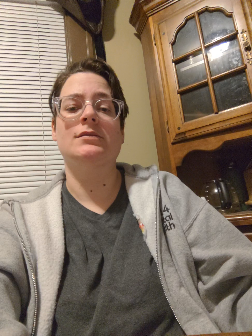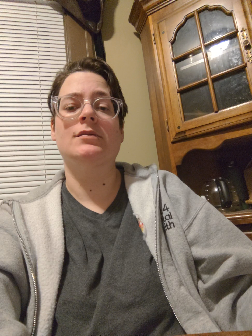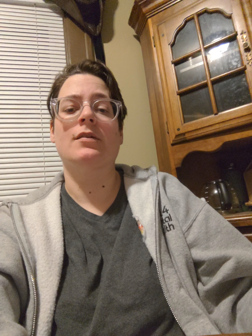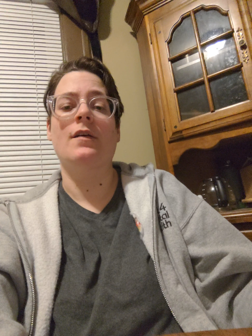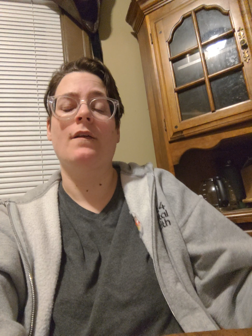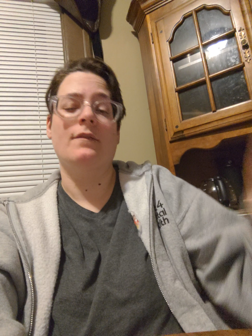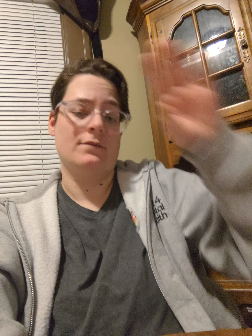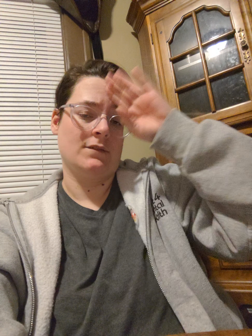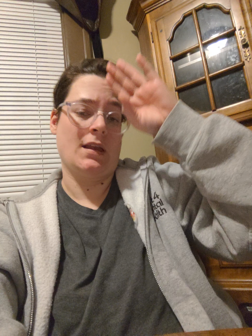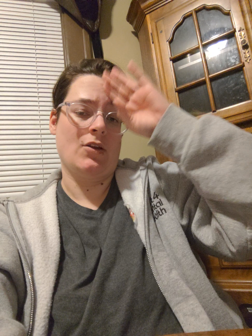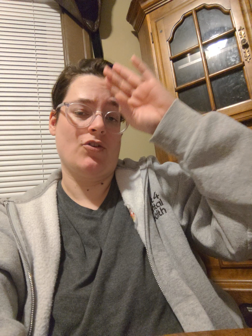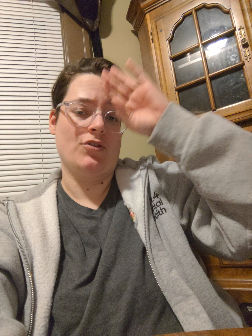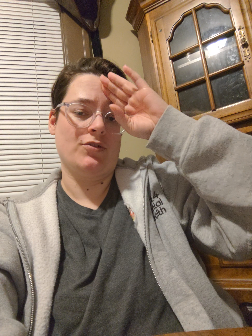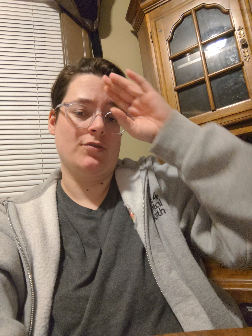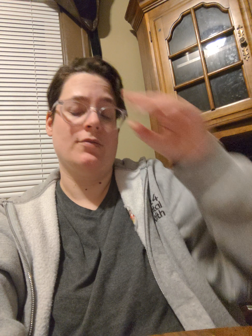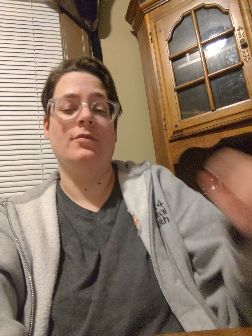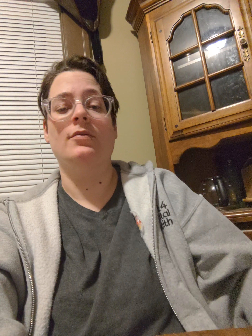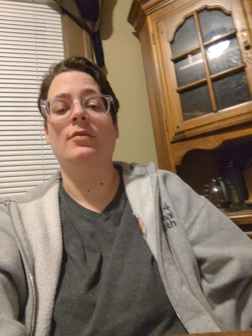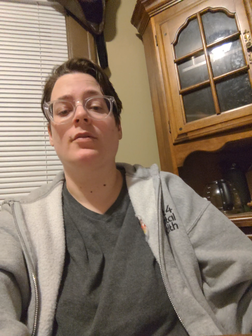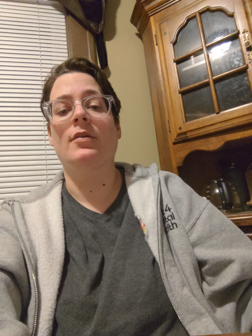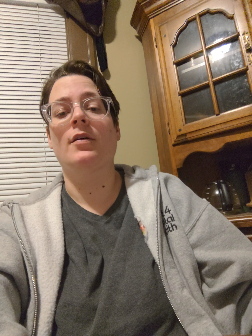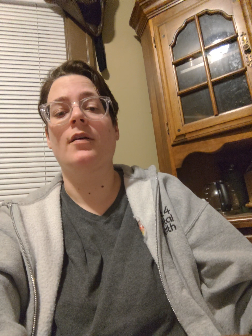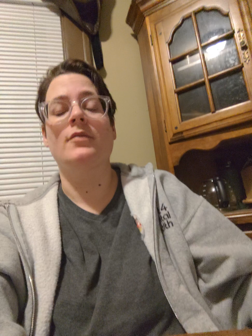fireman